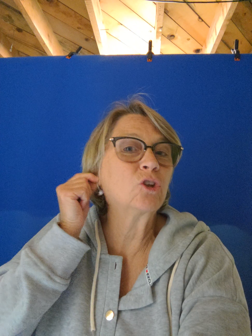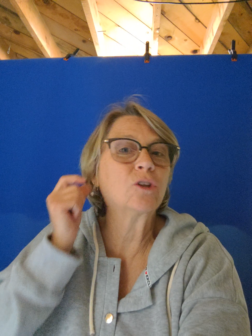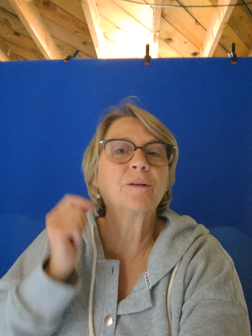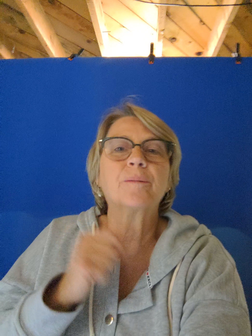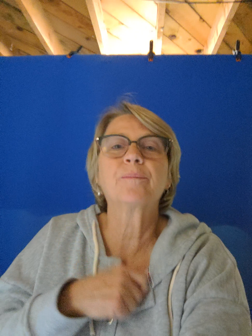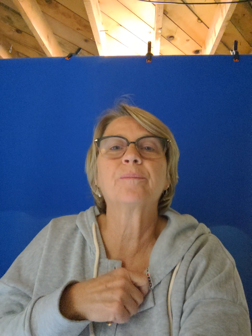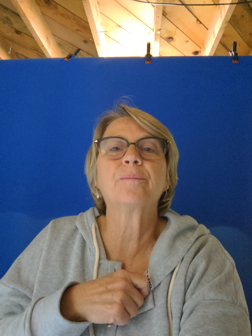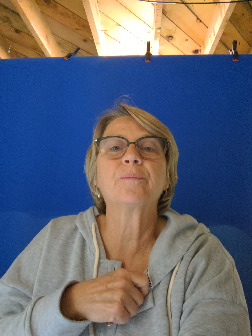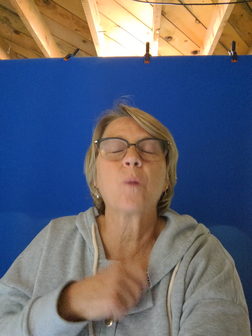ear